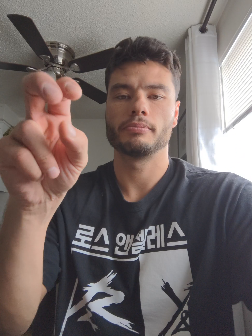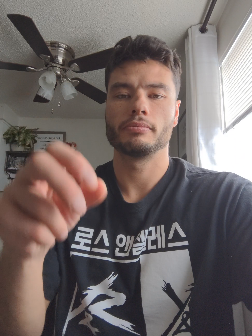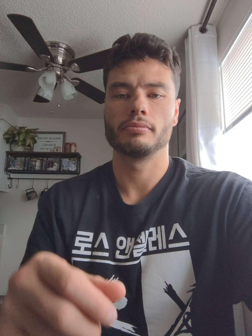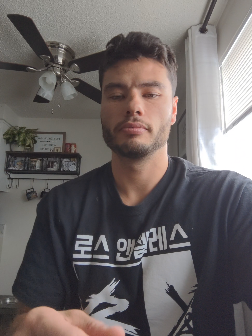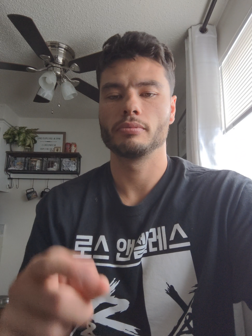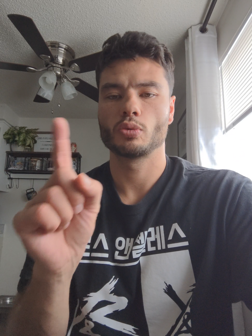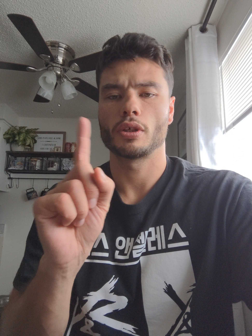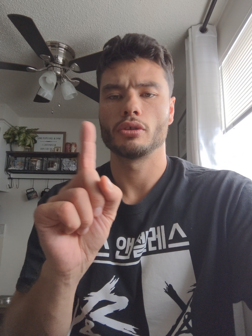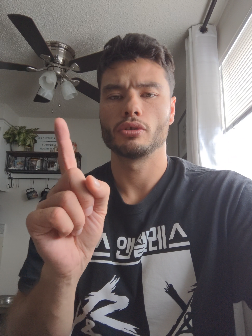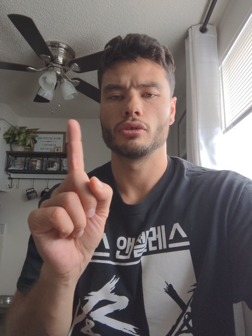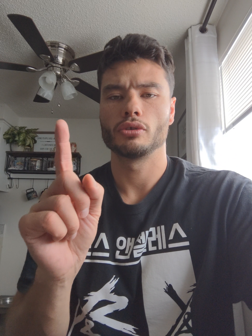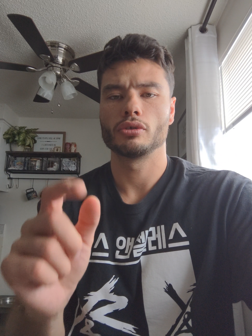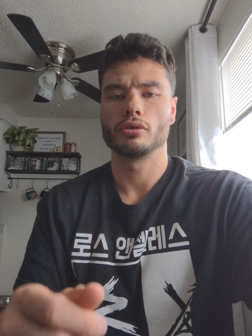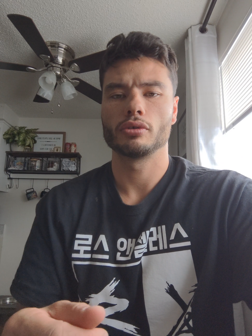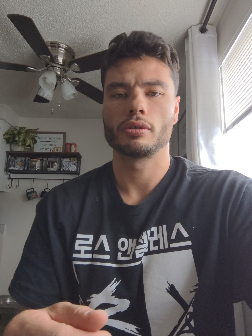where